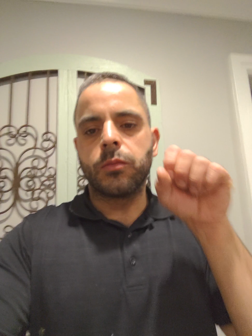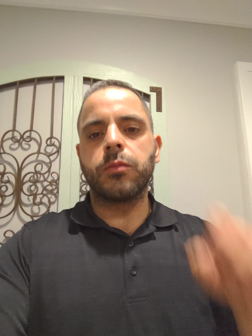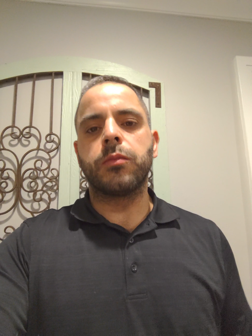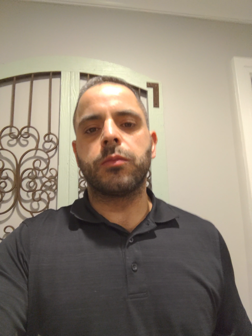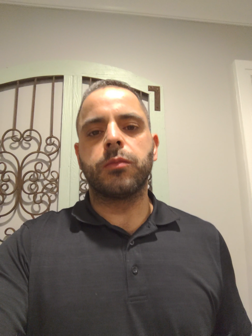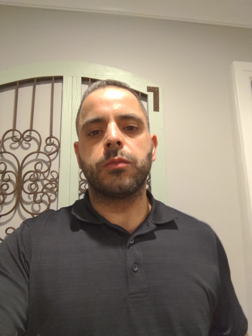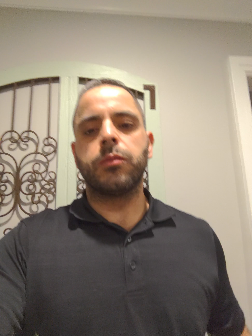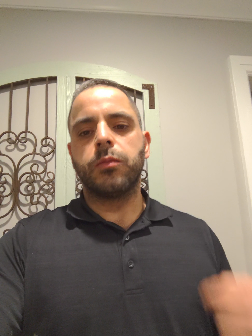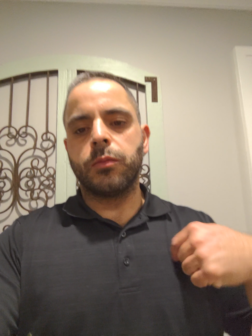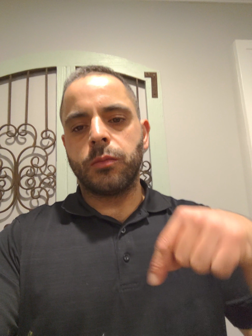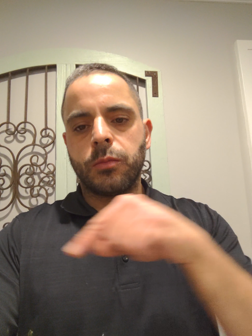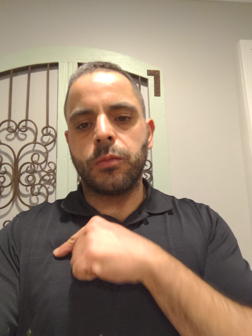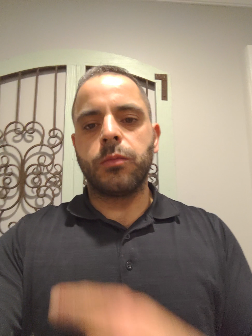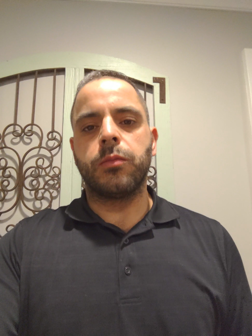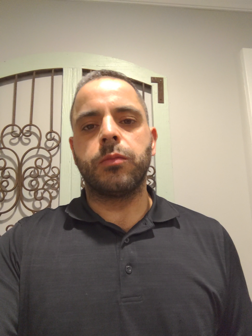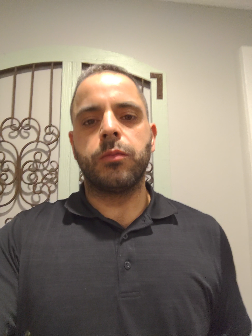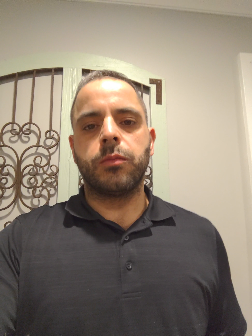we